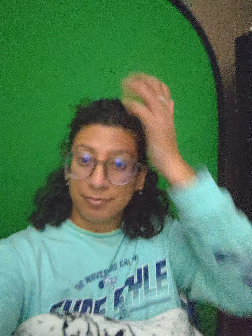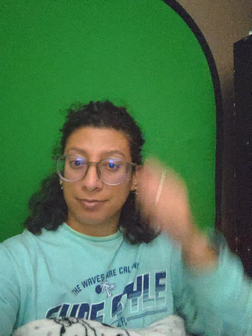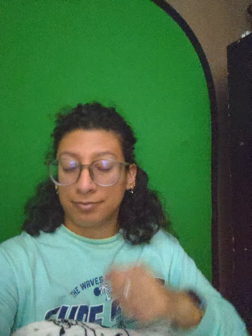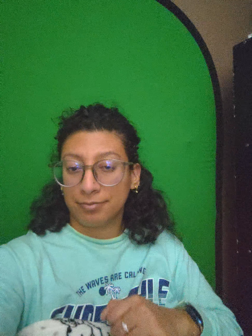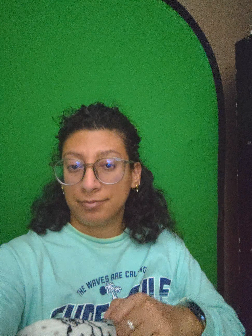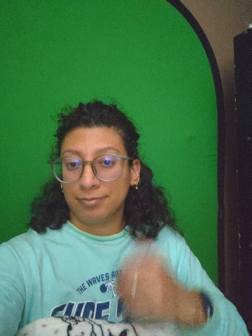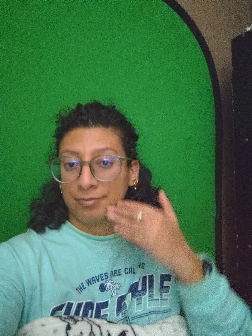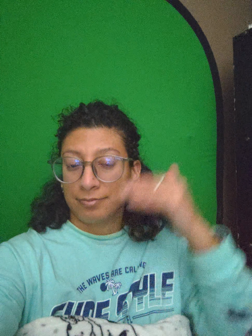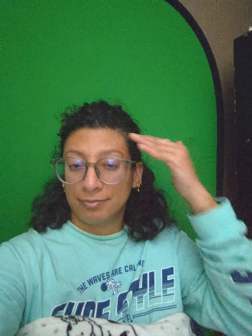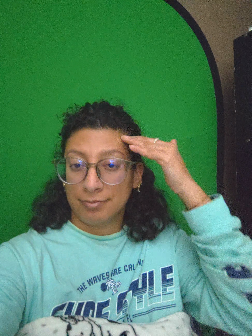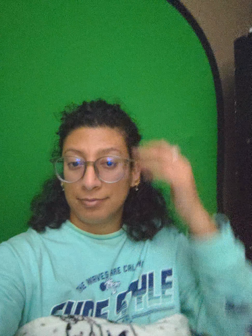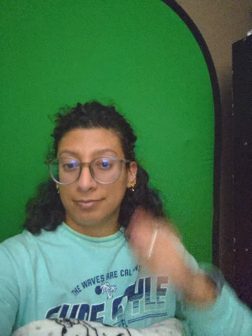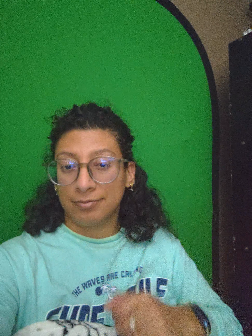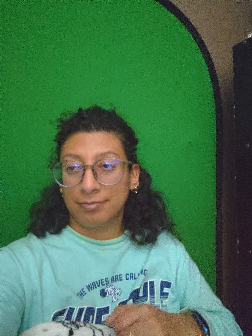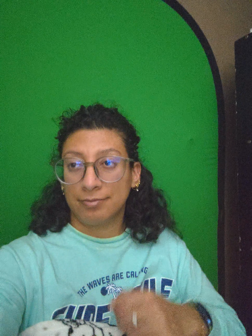head